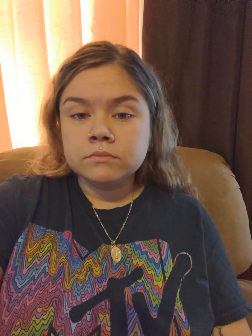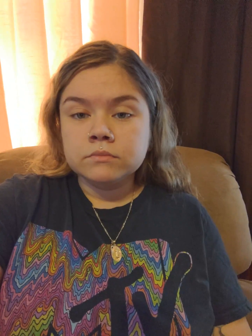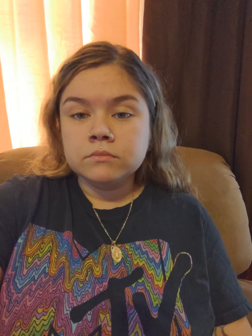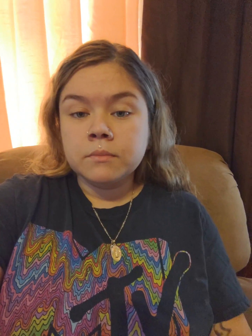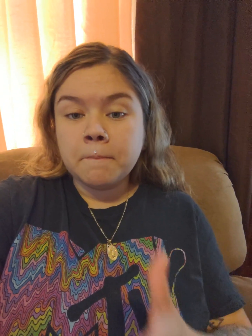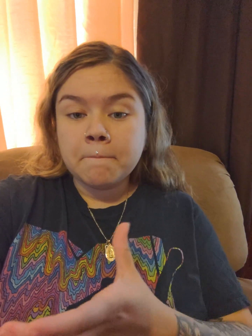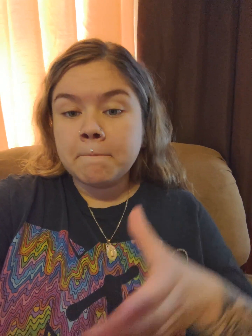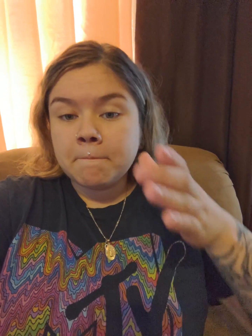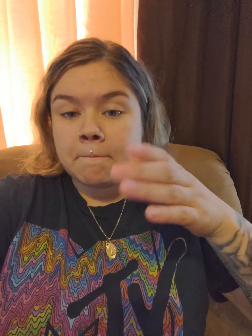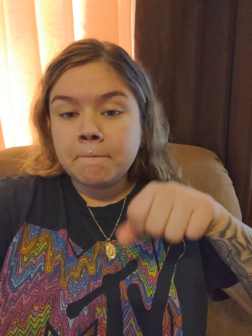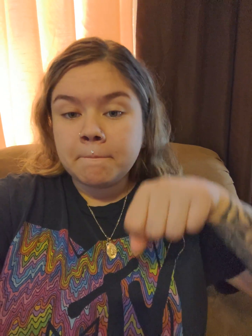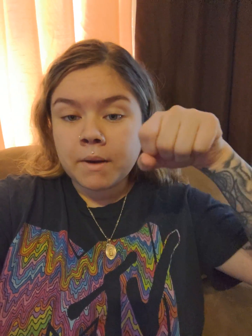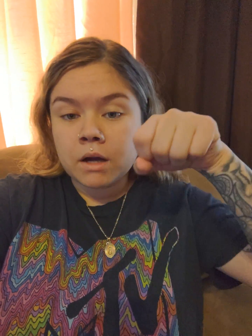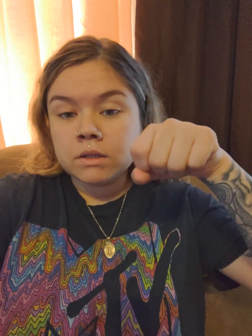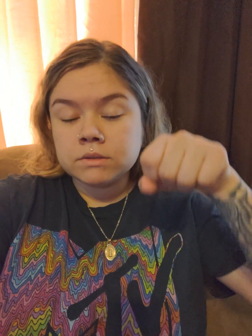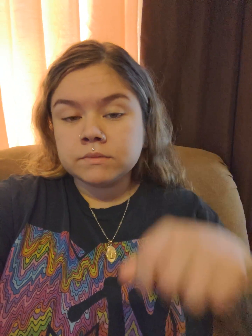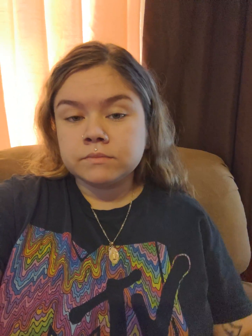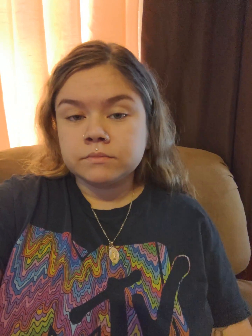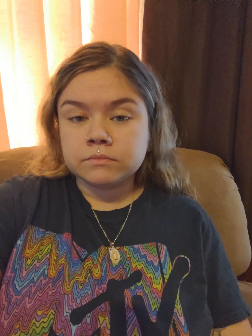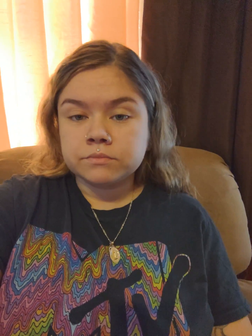bucket